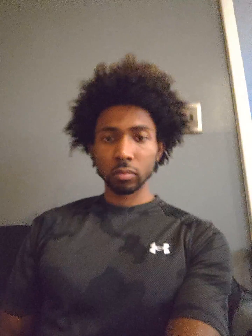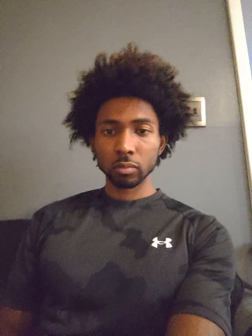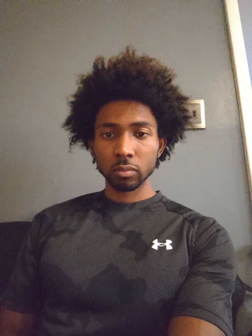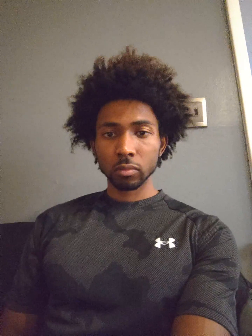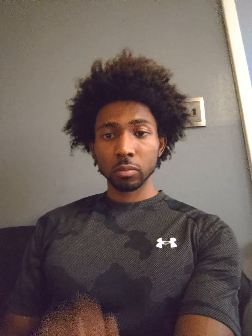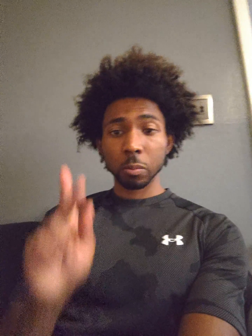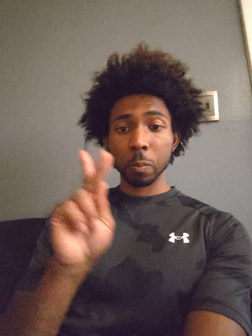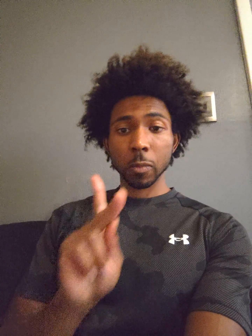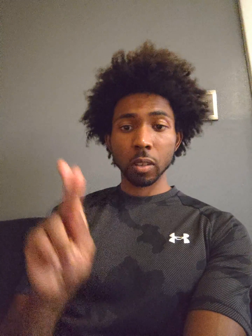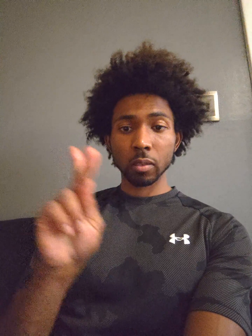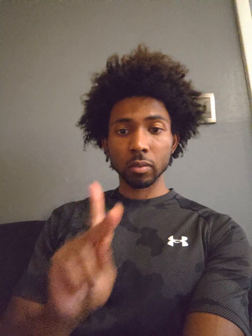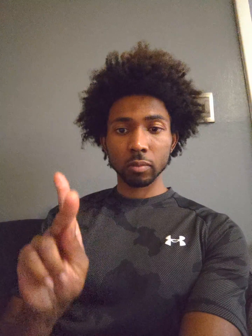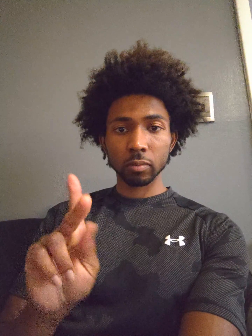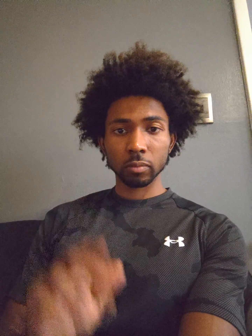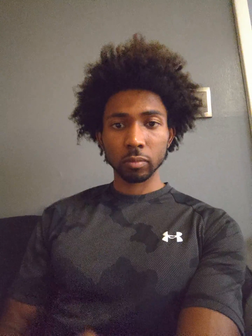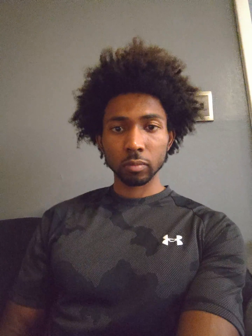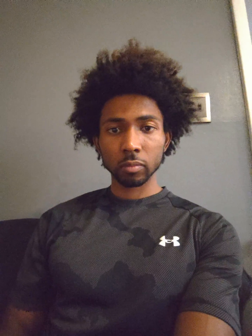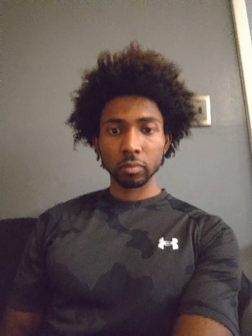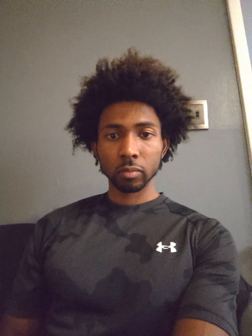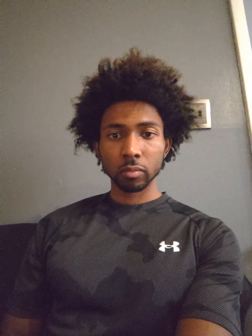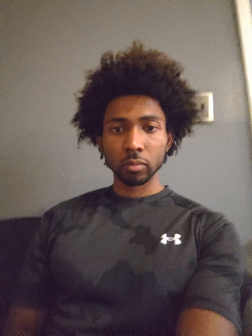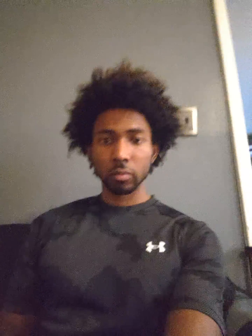people